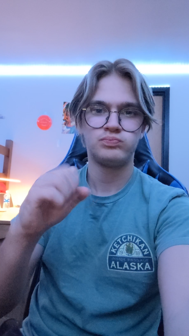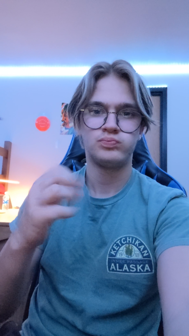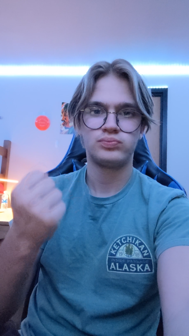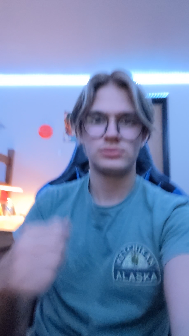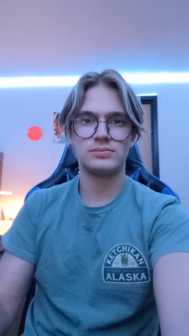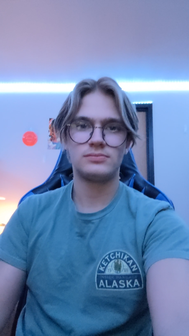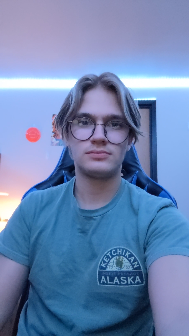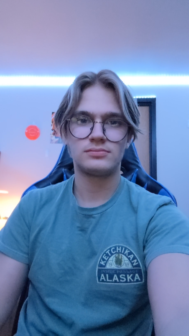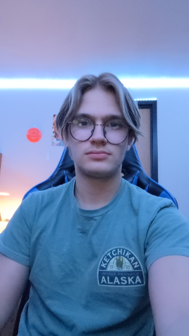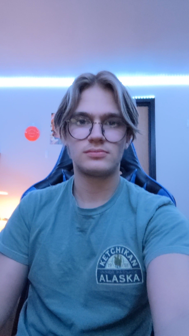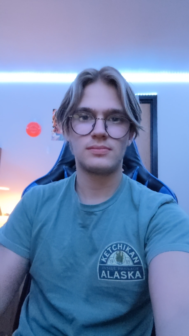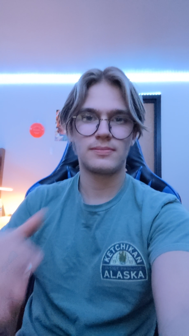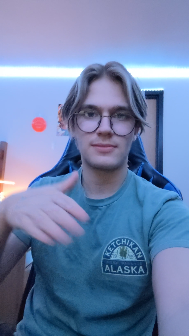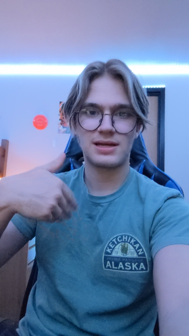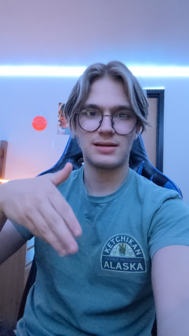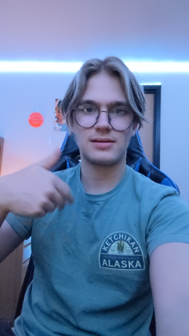pants